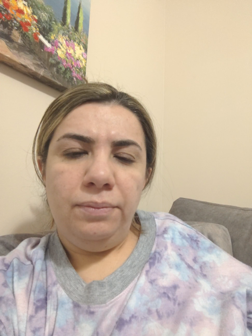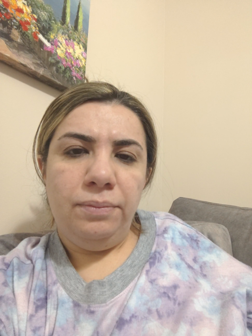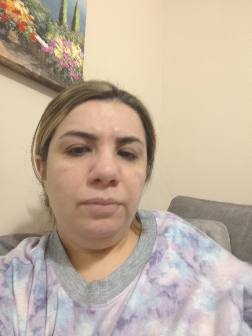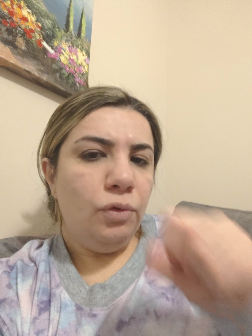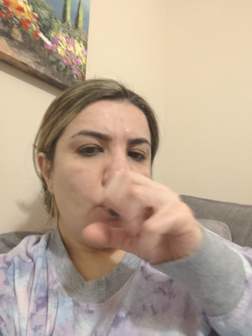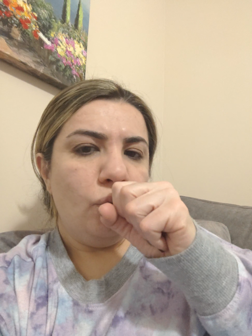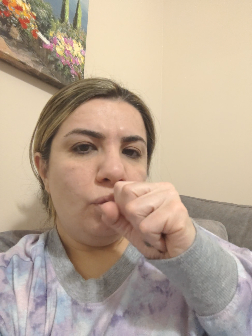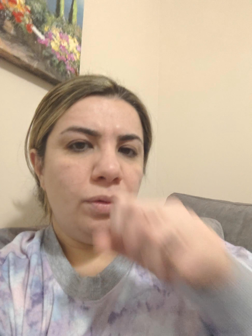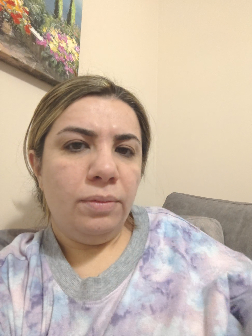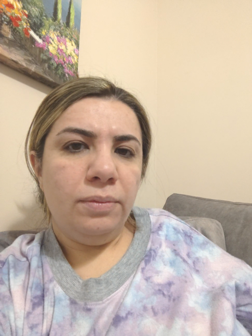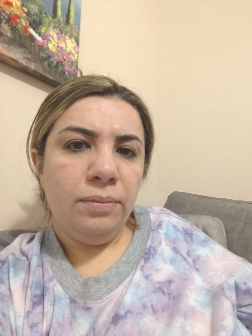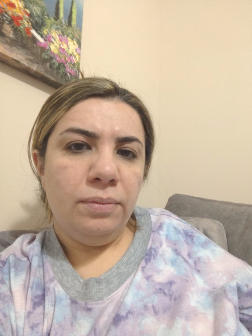orange